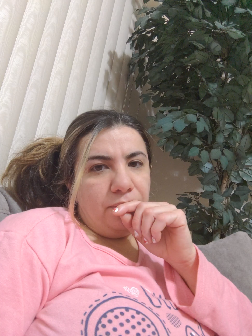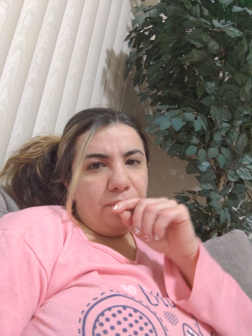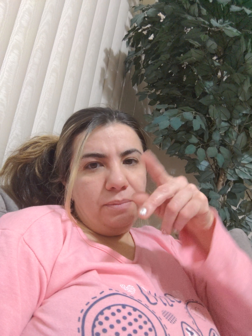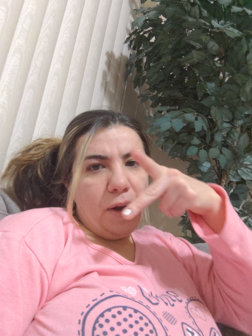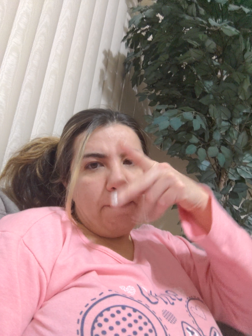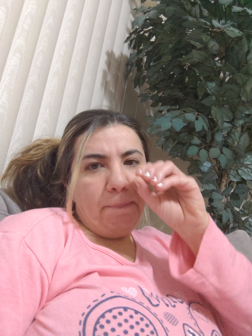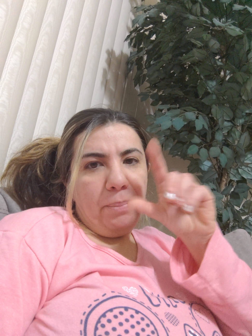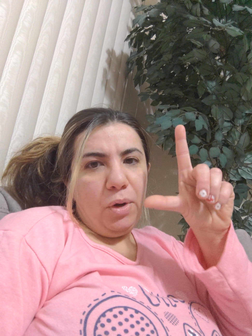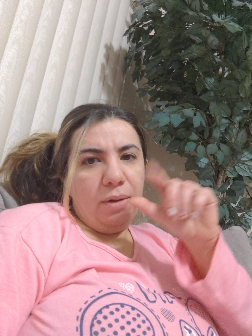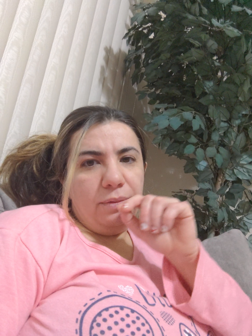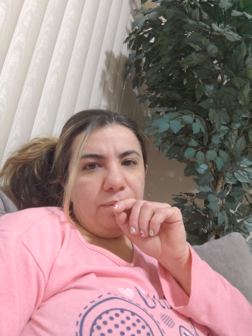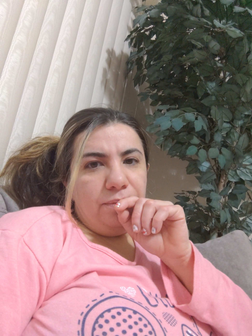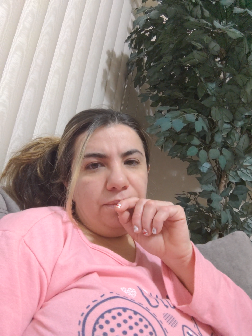pool